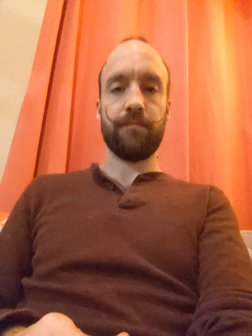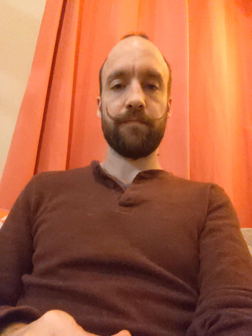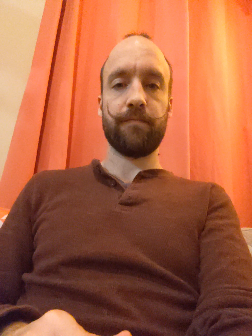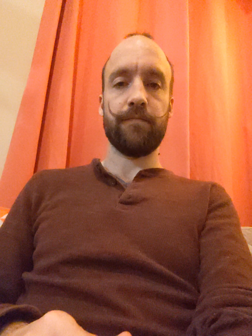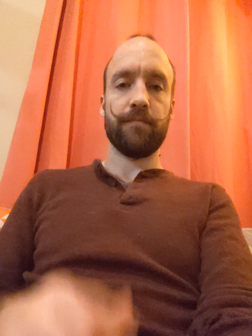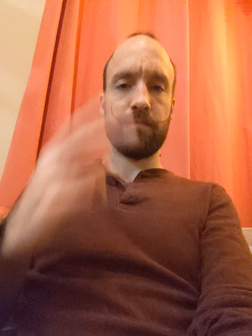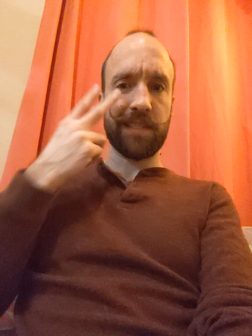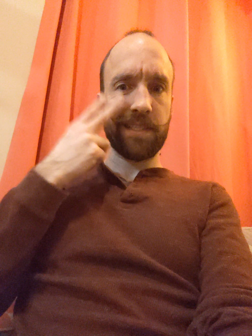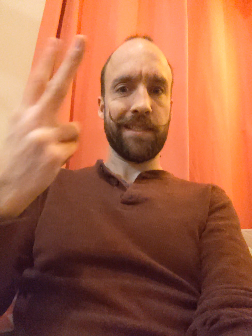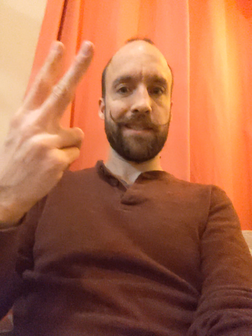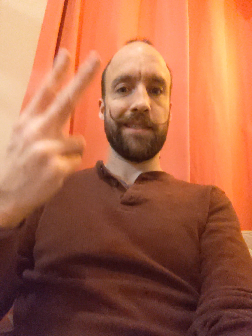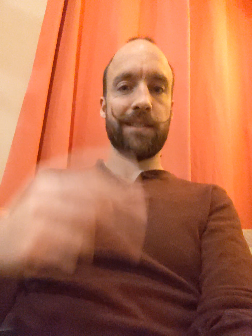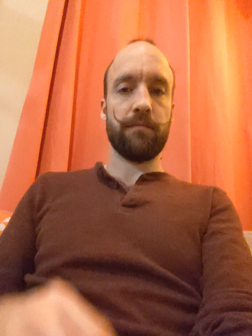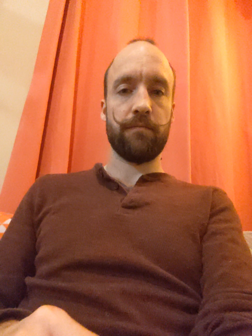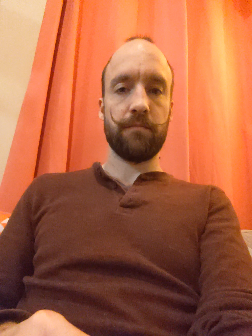see